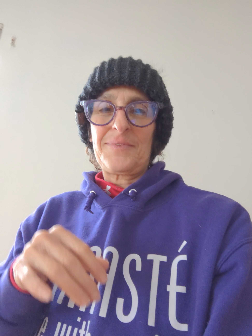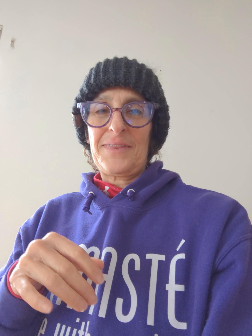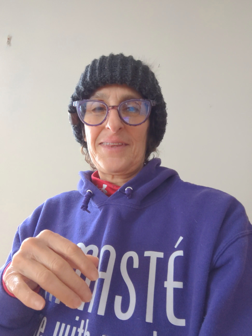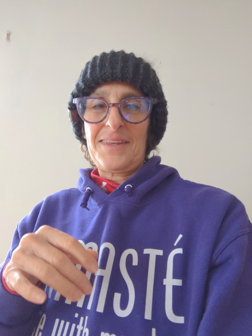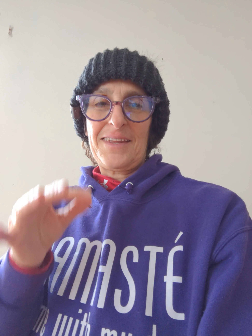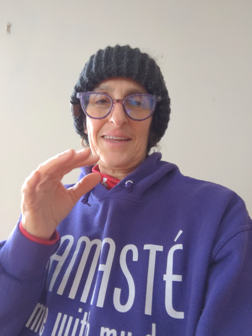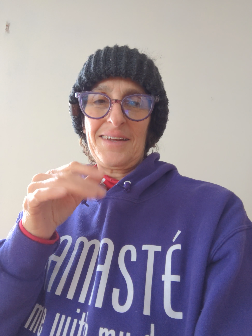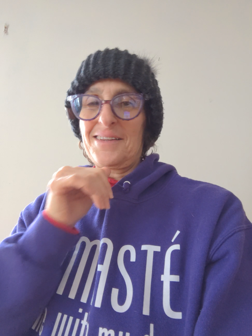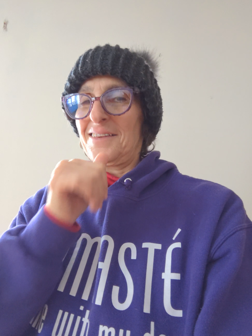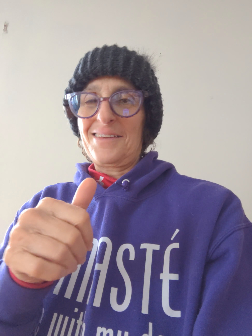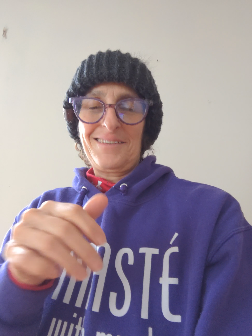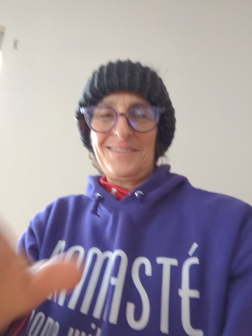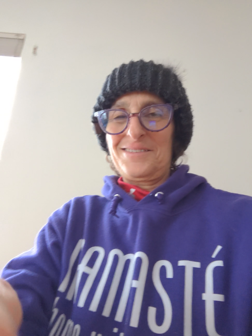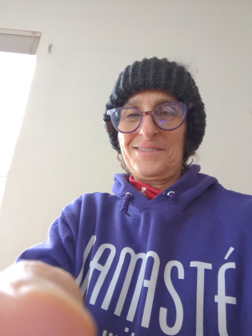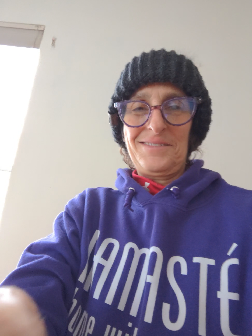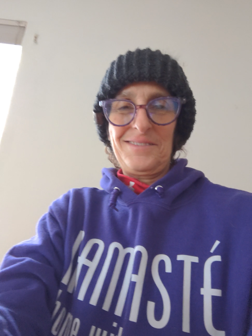not